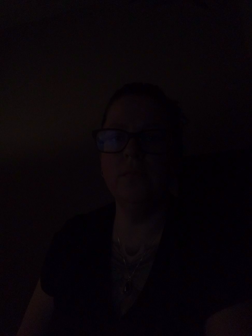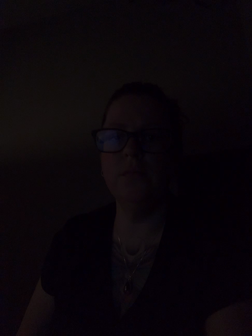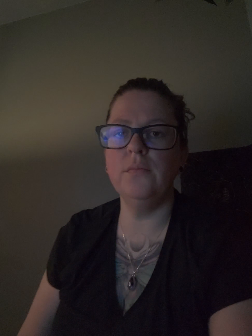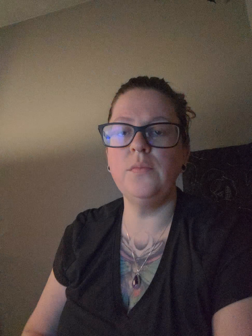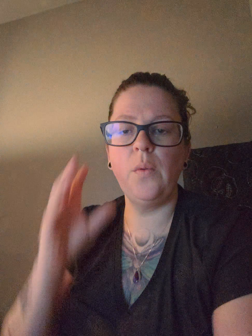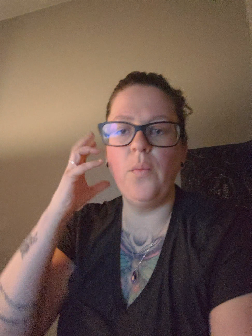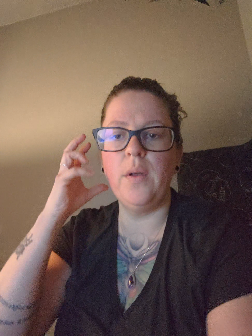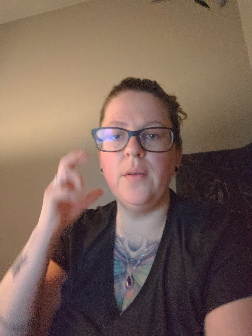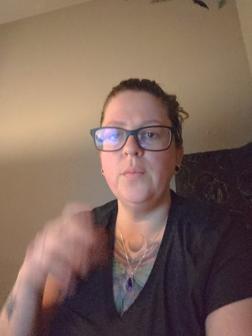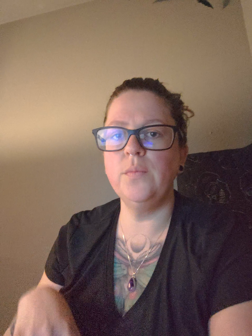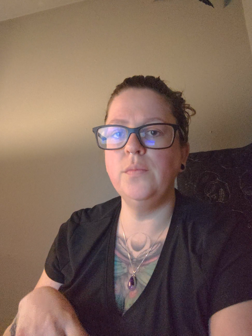radio